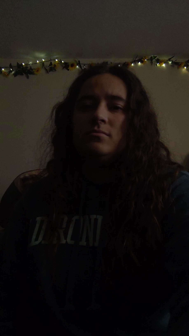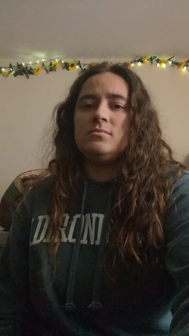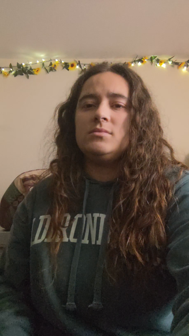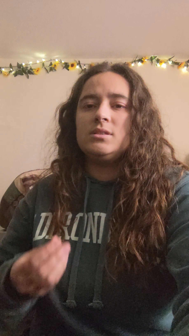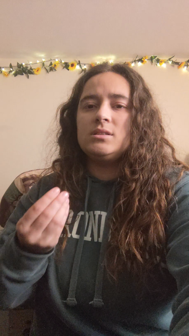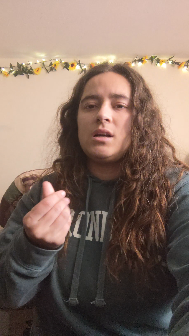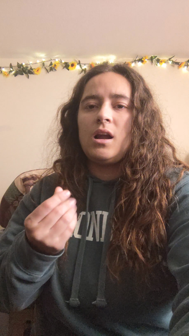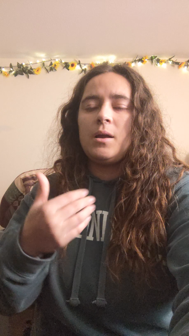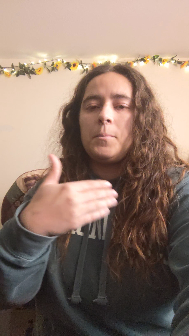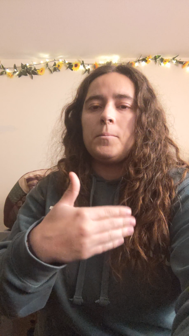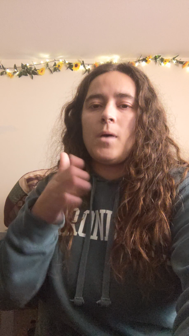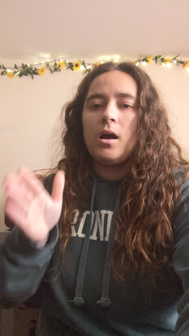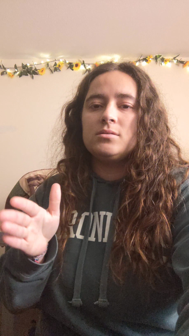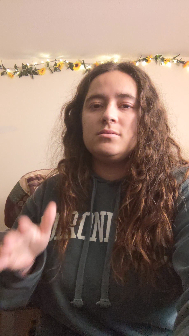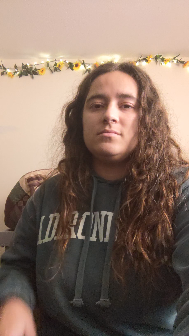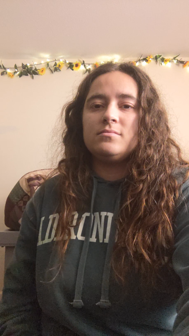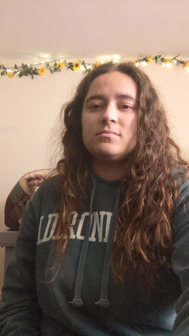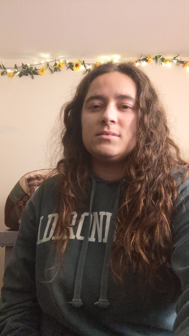sandbox